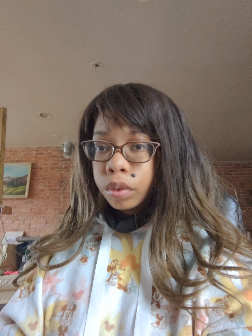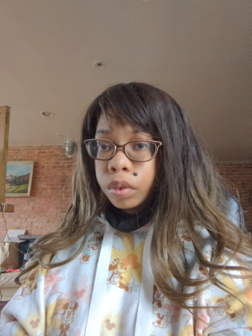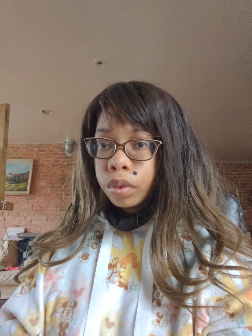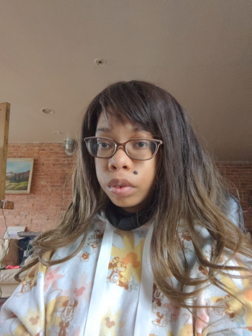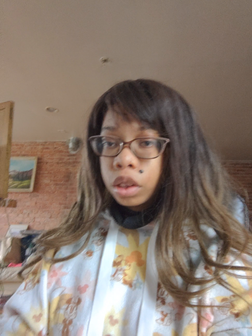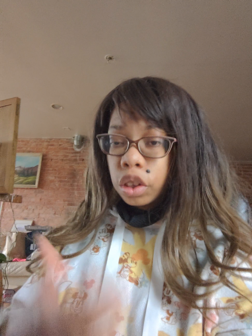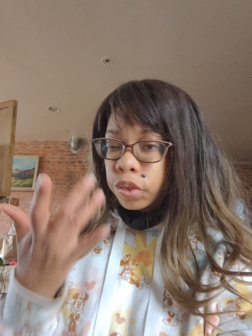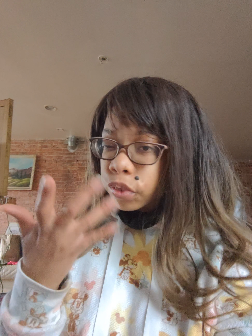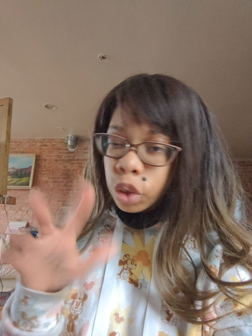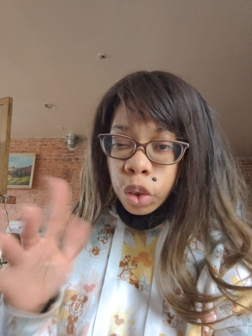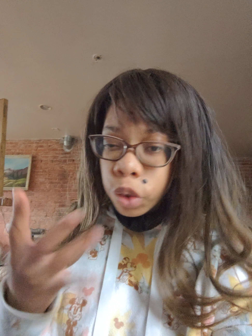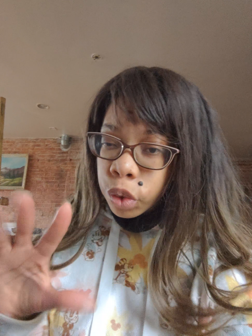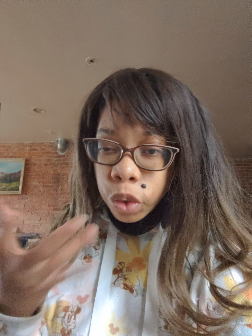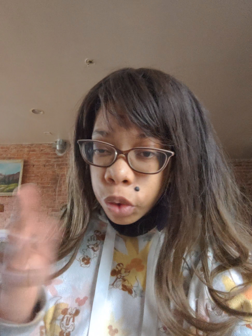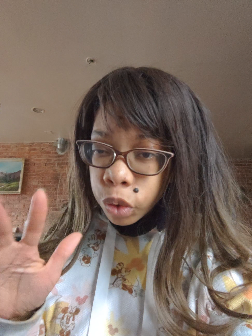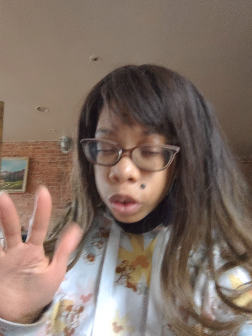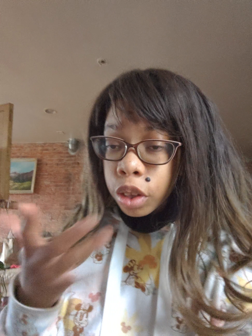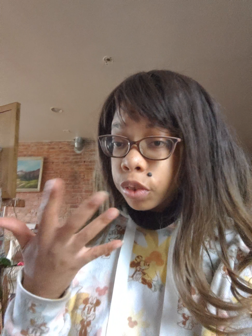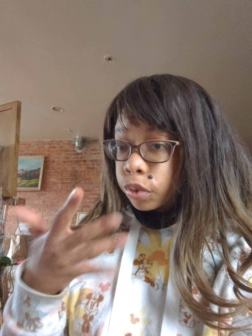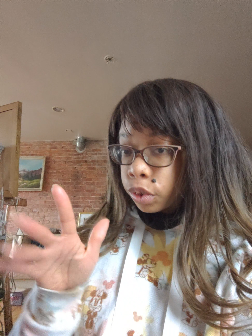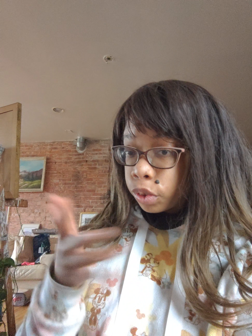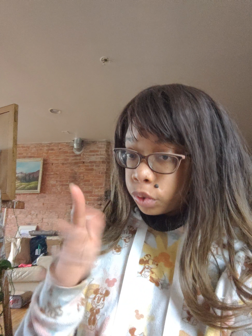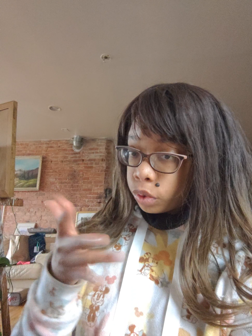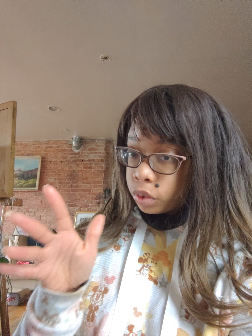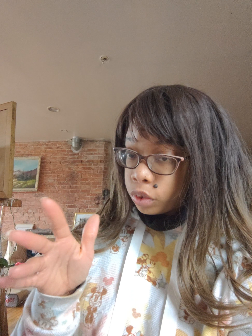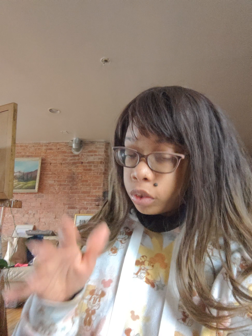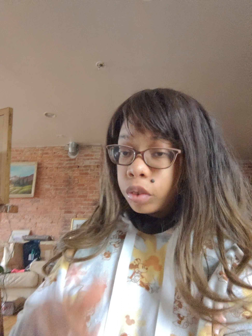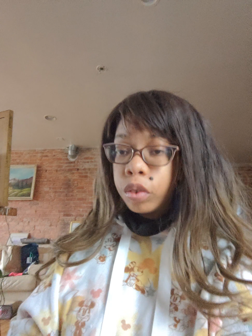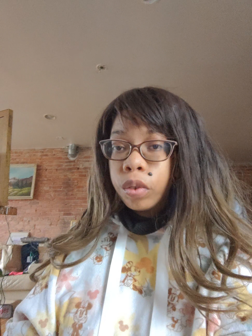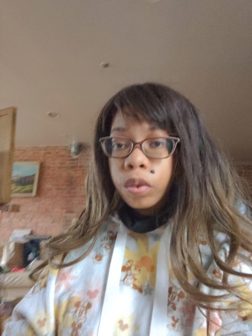finish